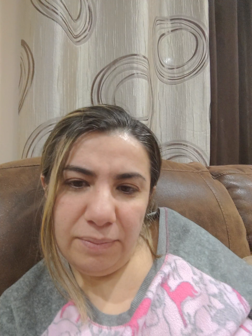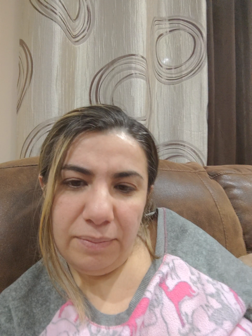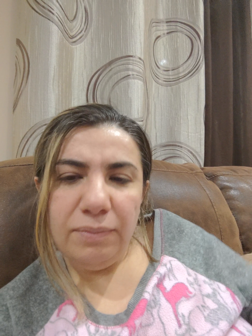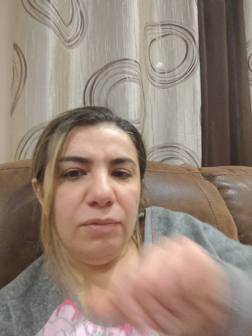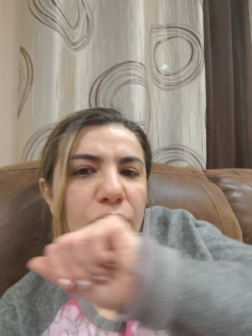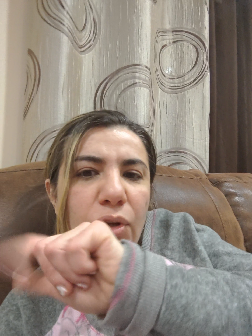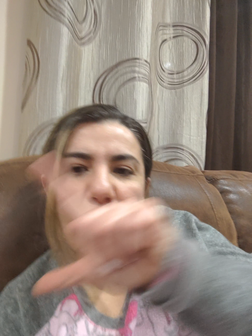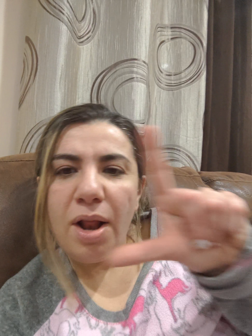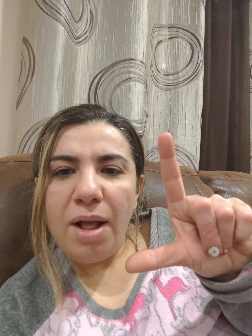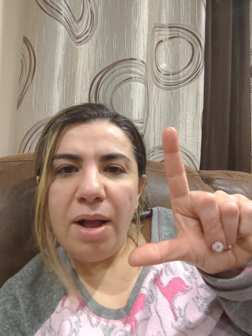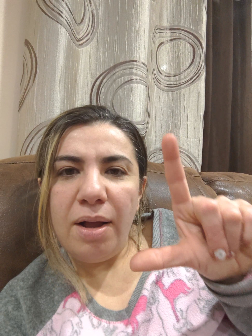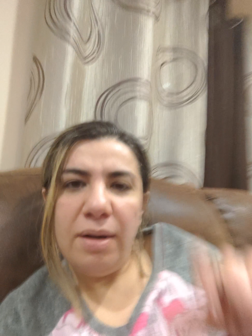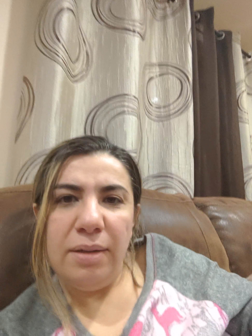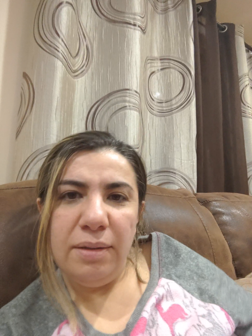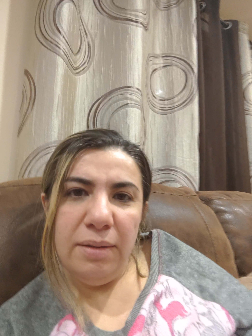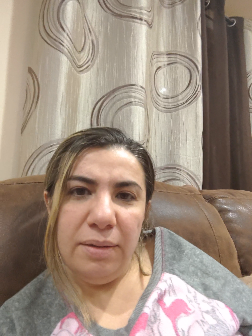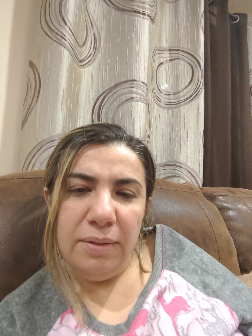all